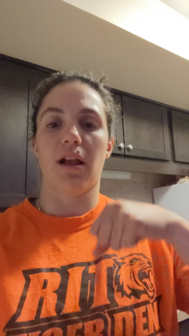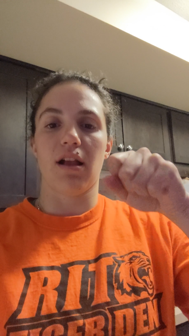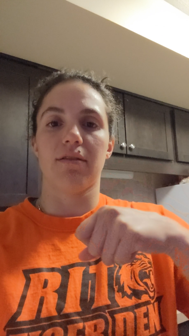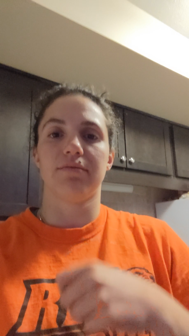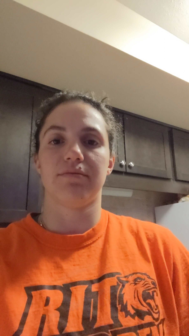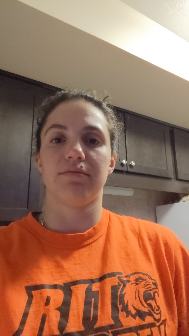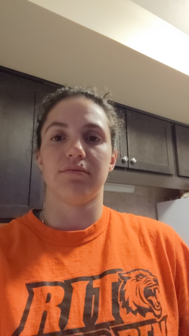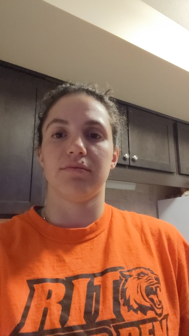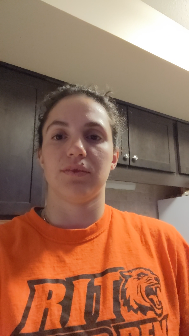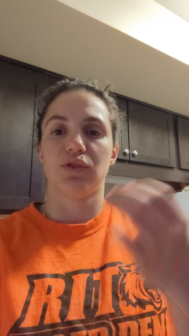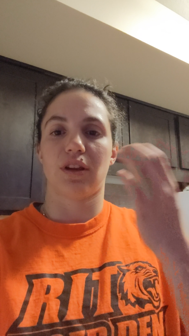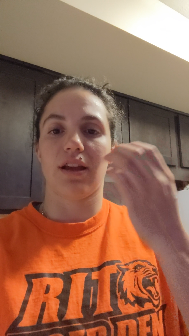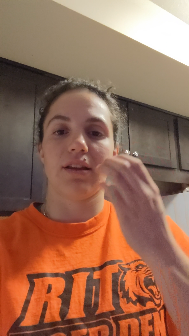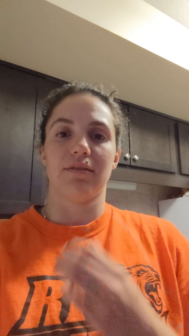shake